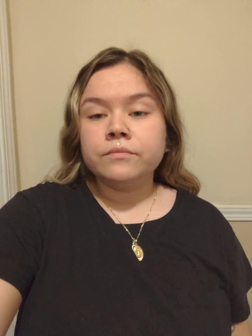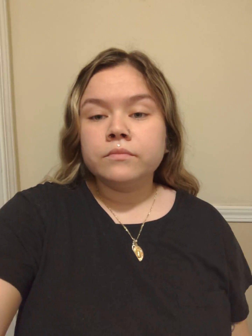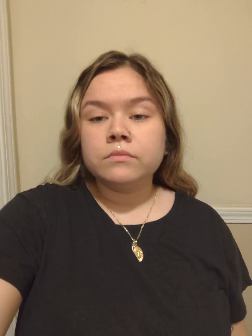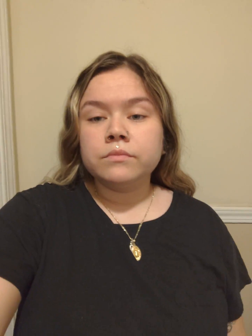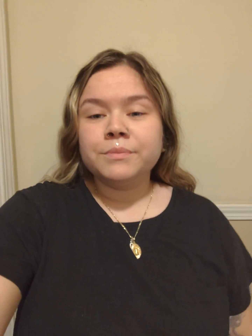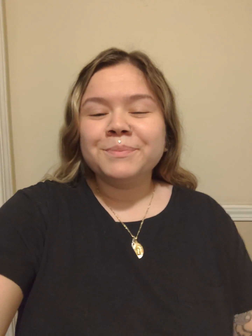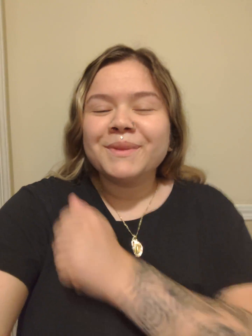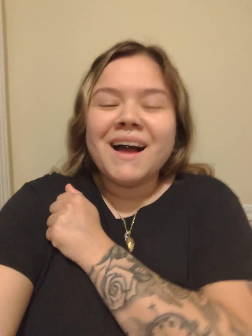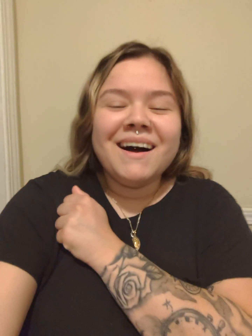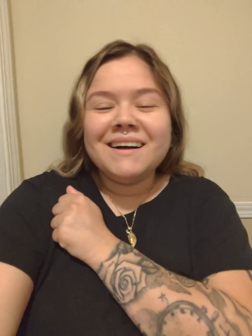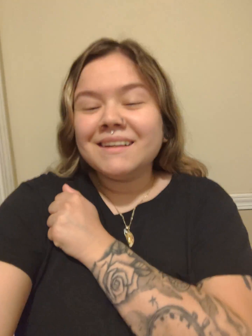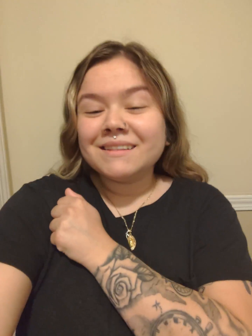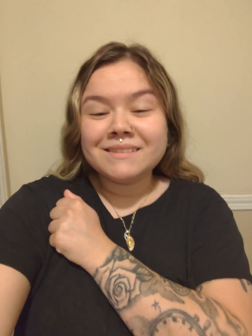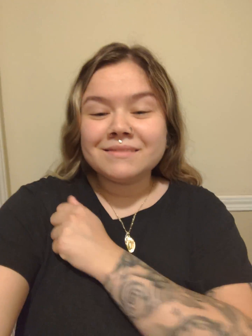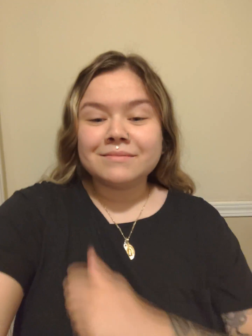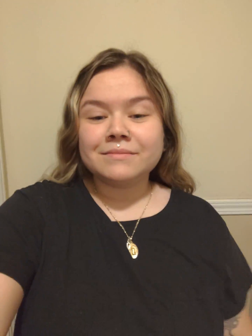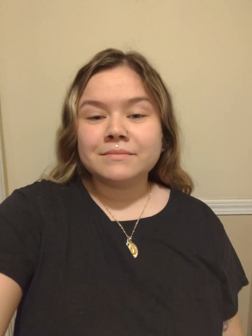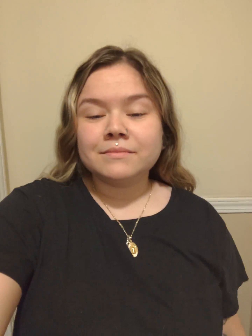hug